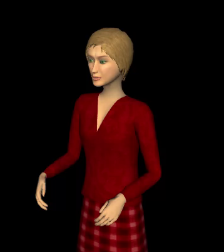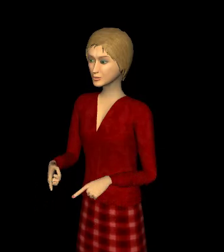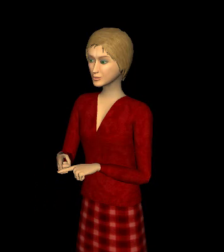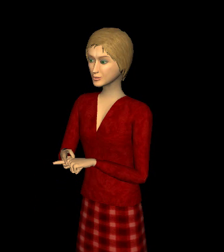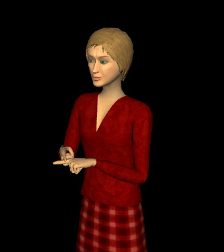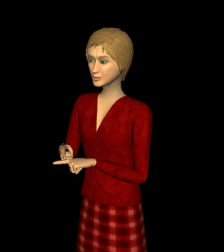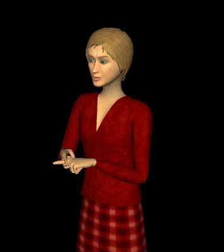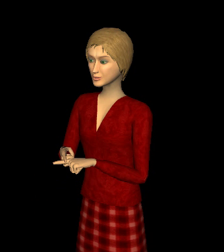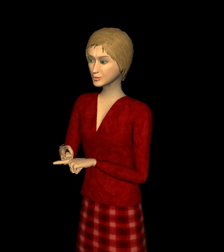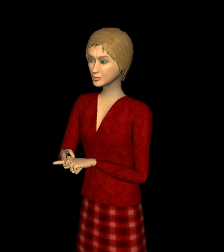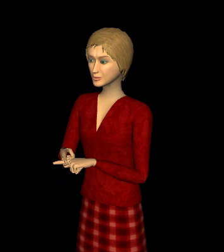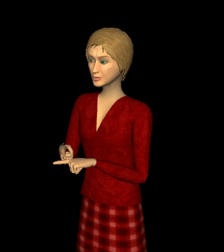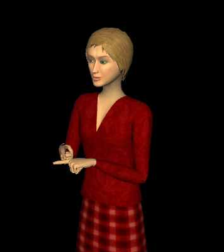سكاكين